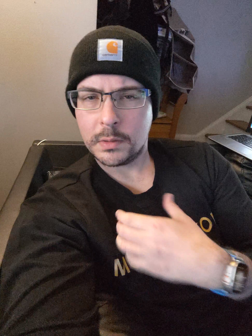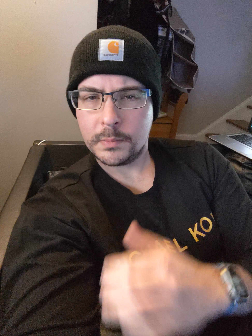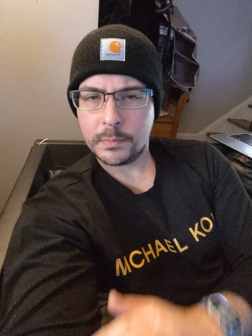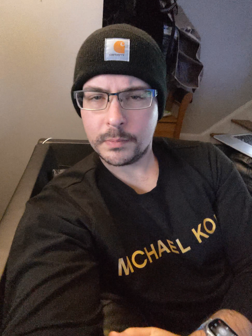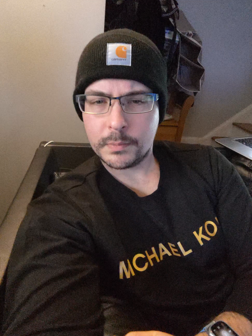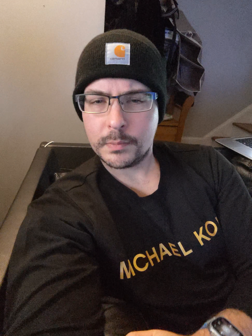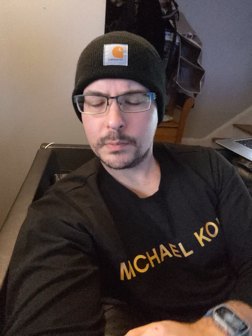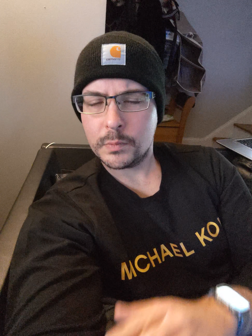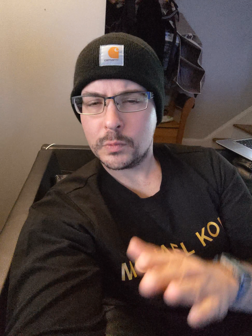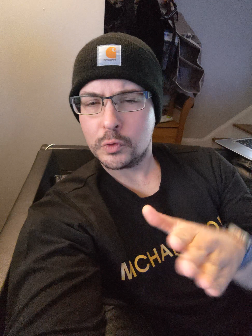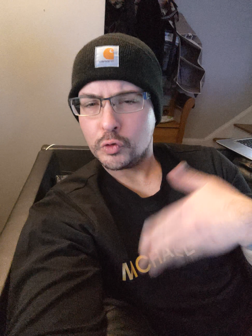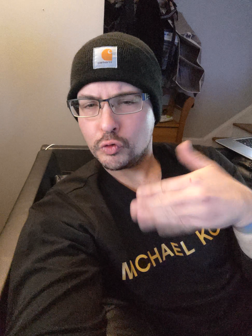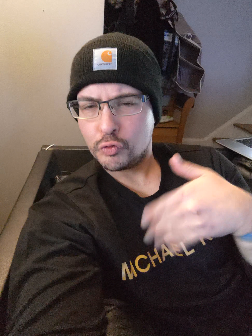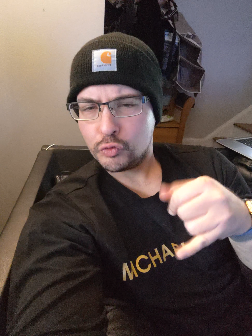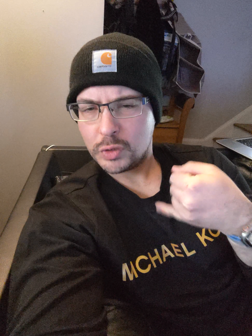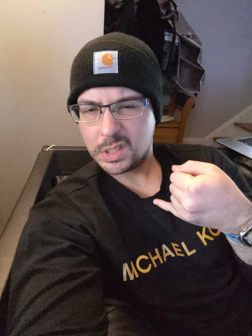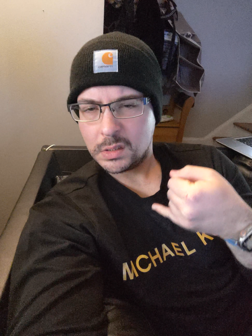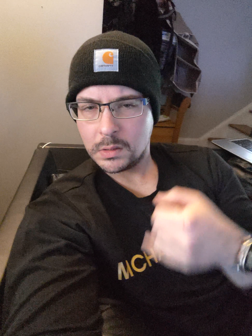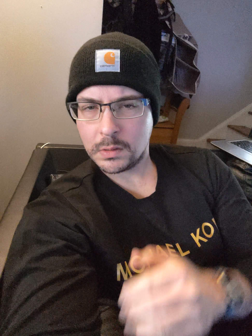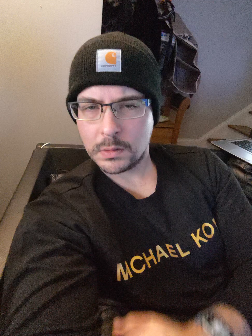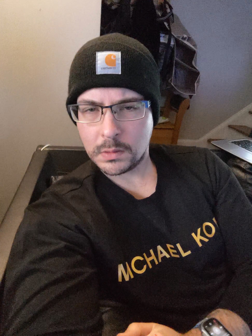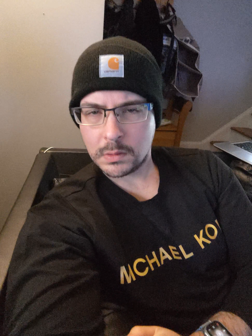jeans